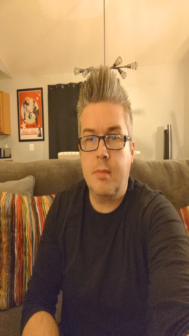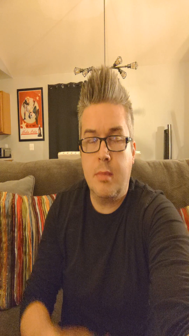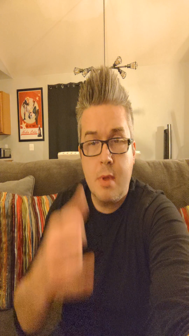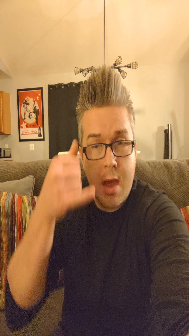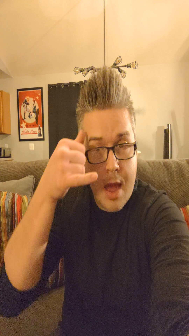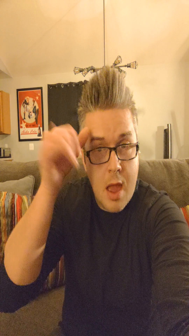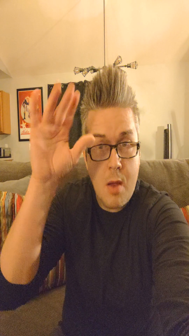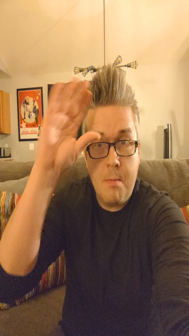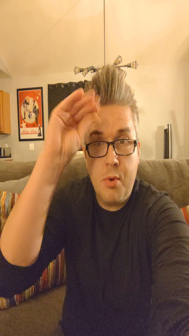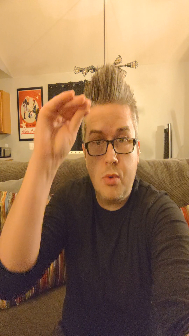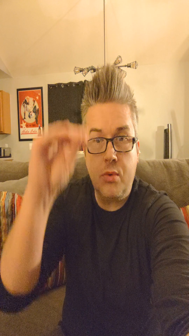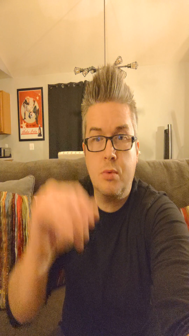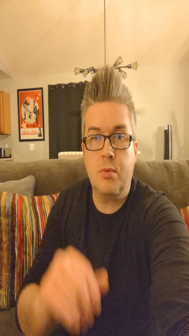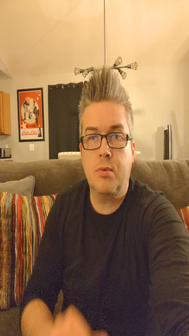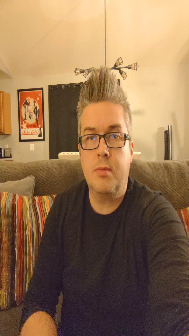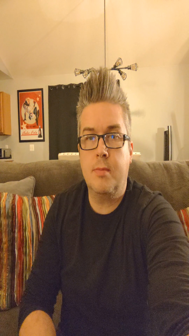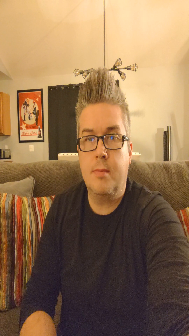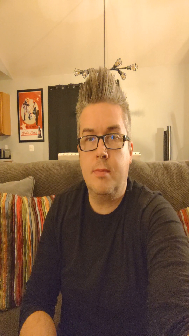cowboy